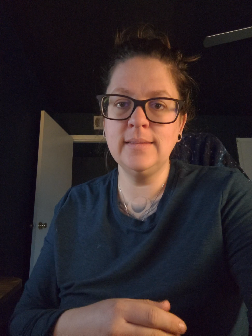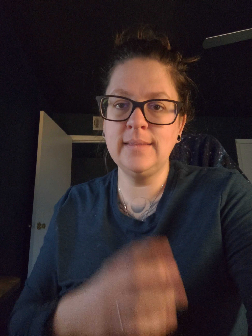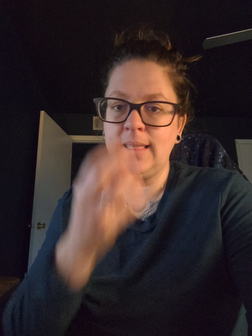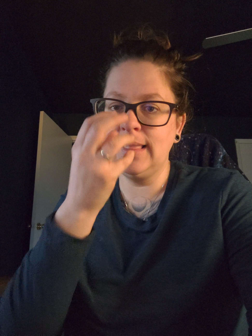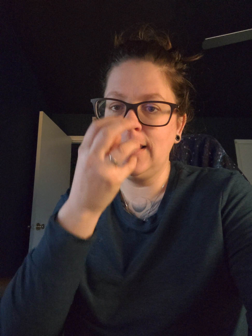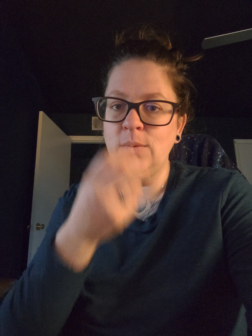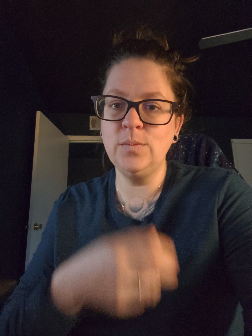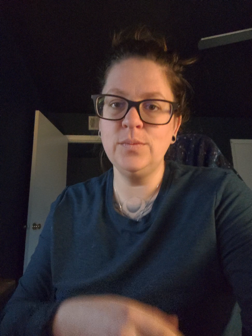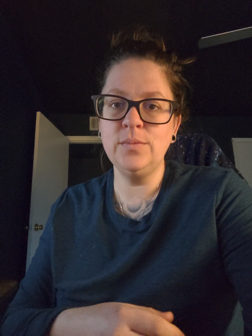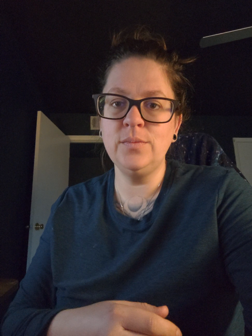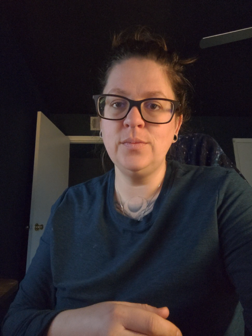clown